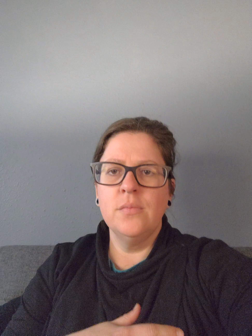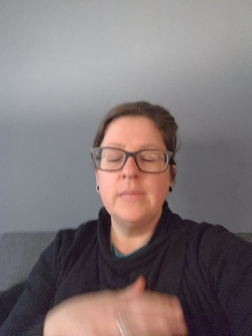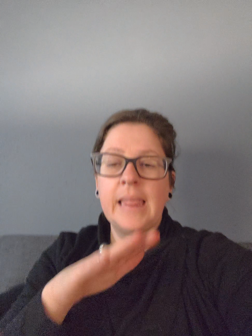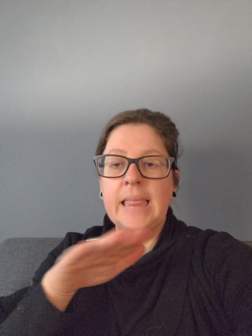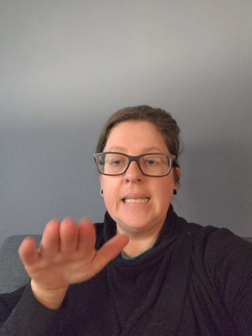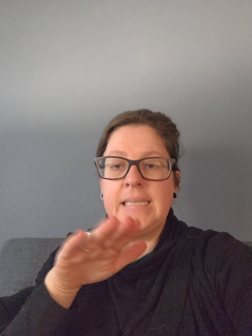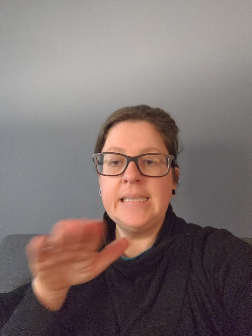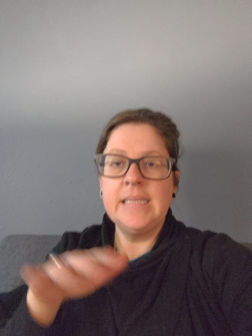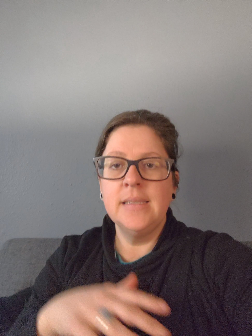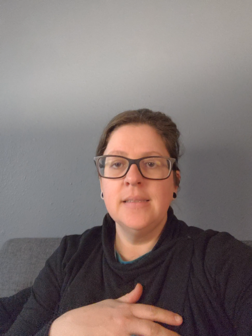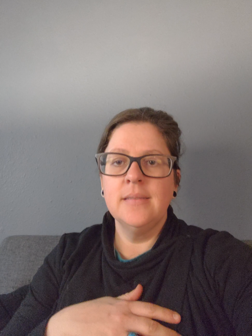clean